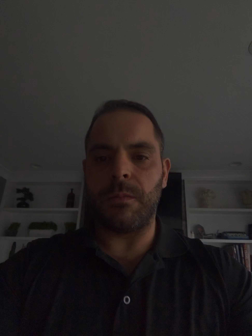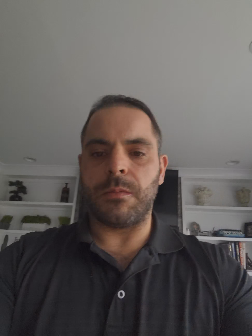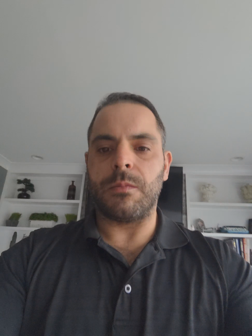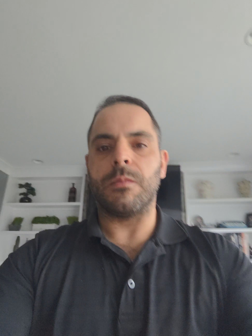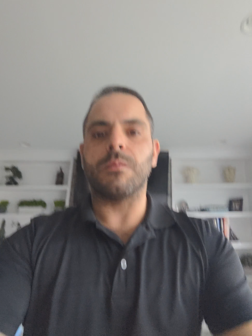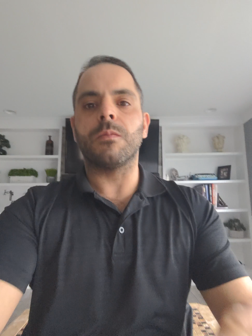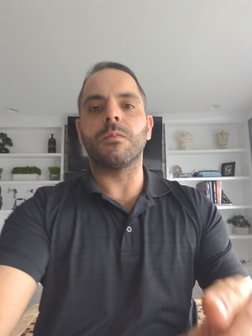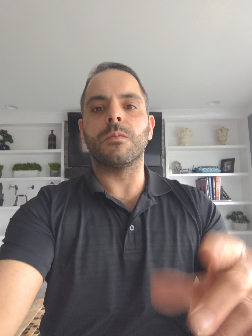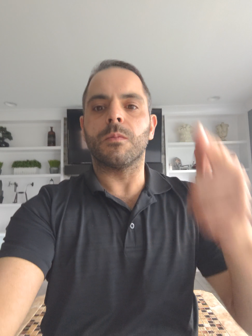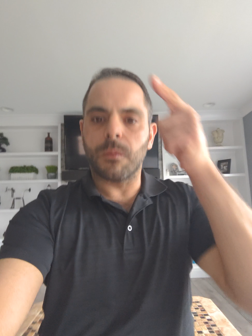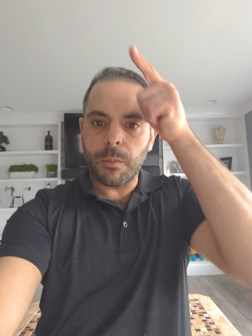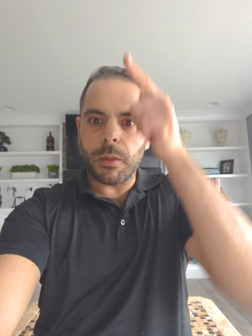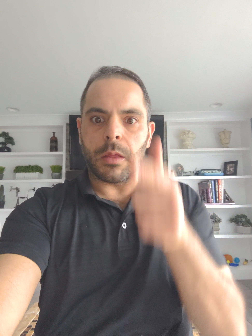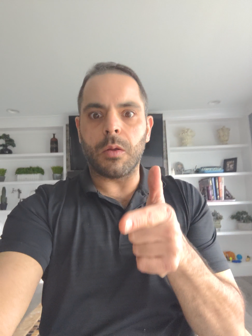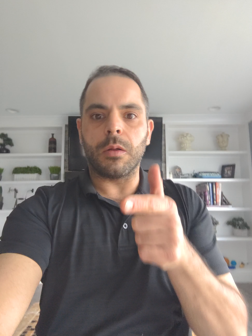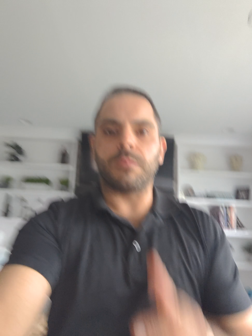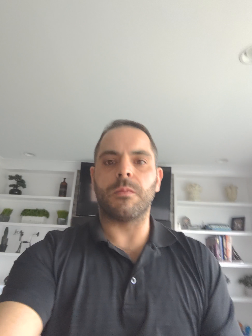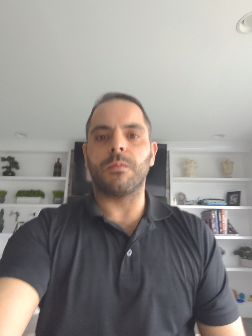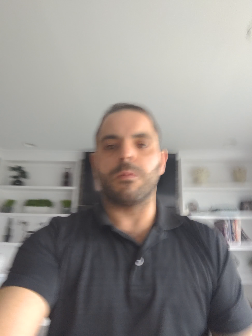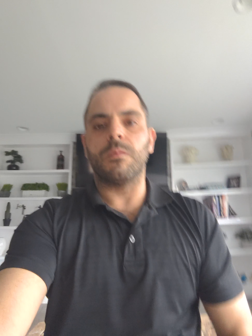brother